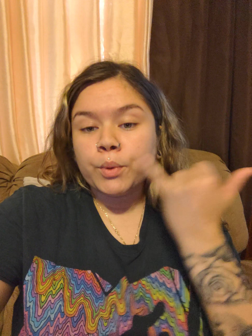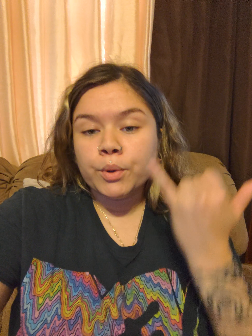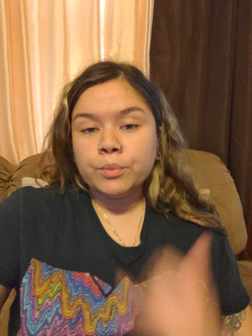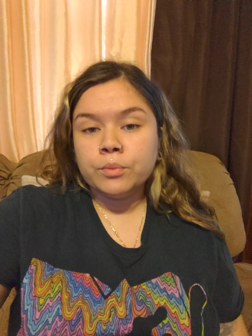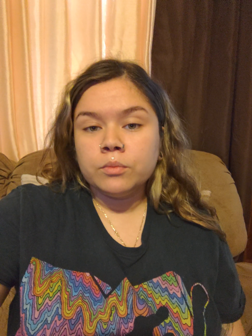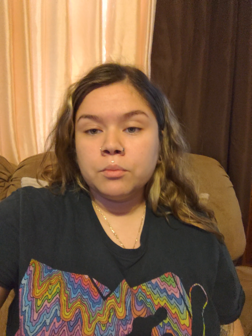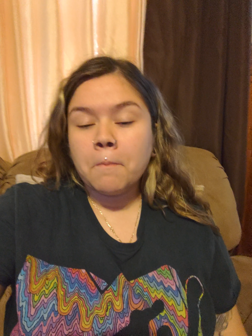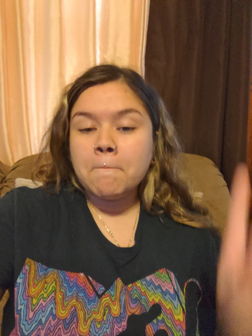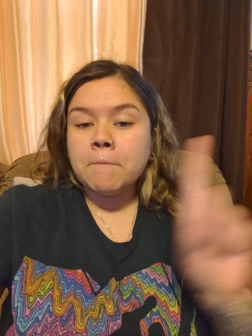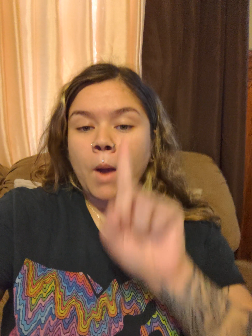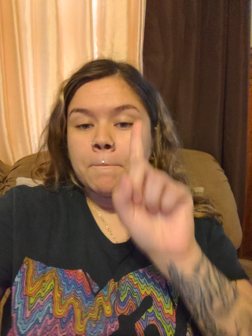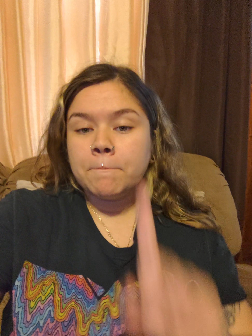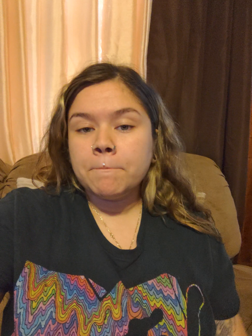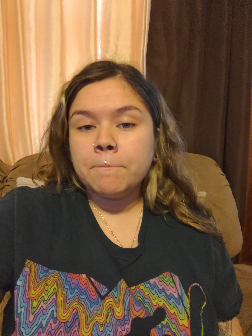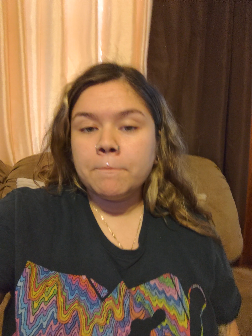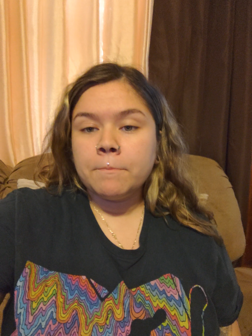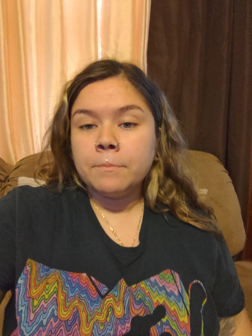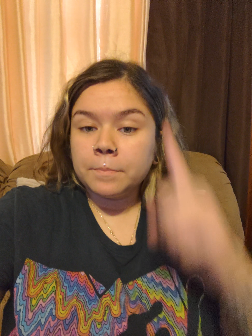bump